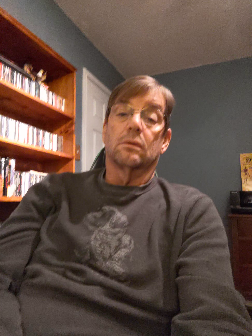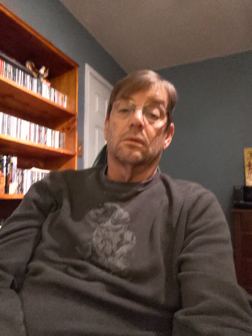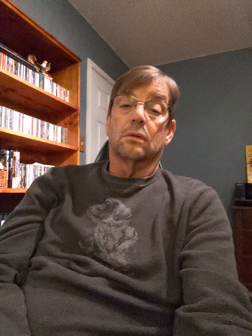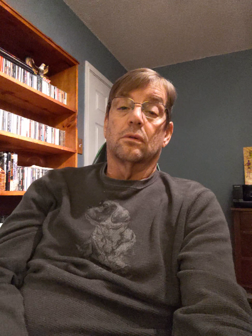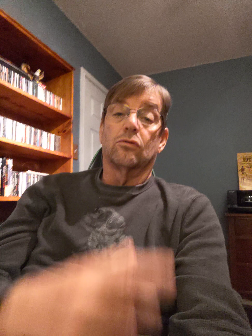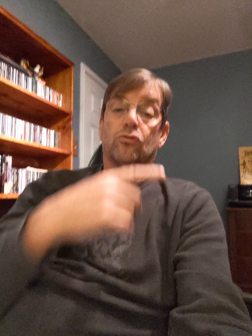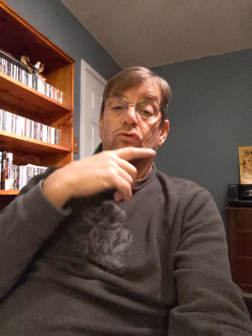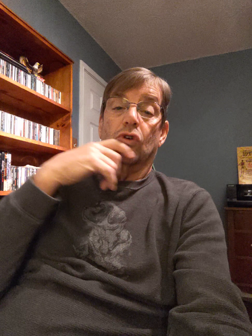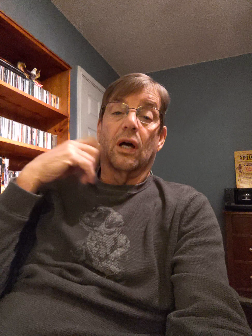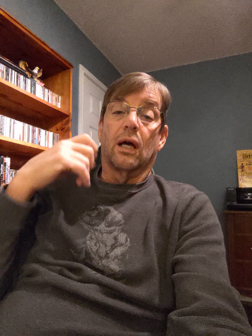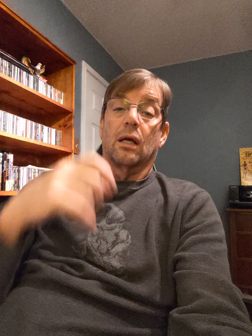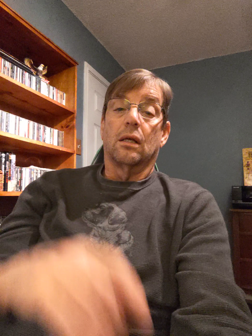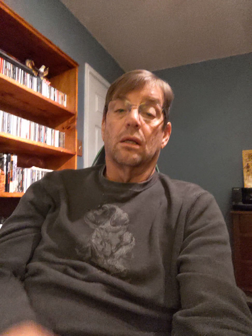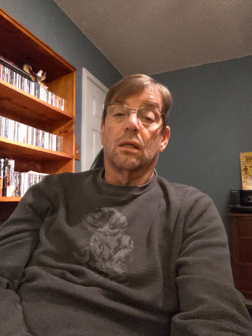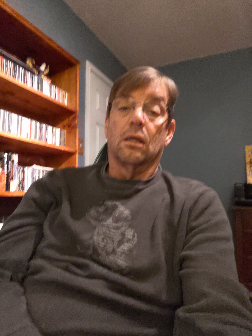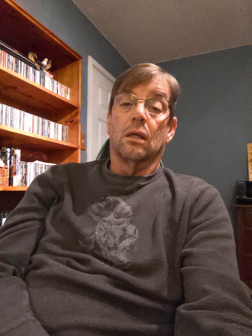dry